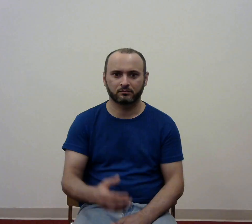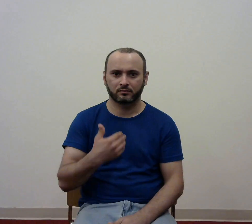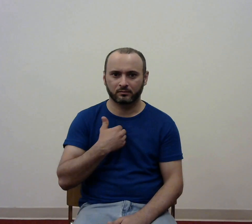mən